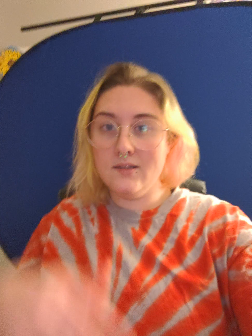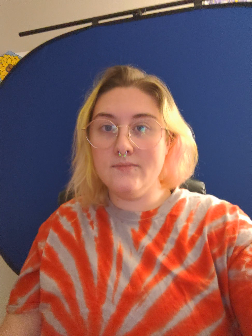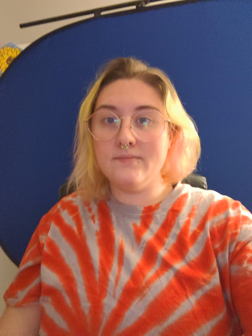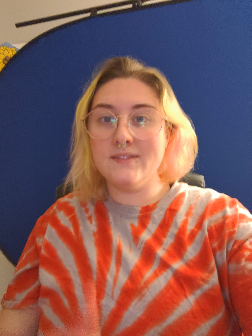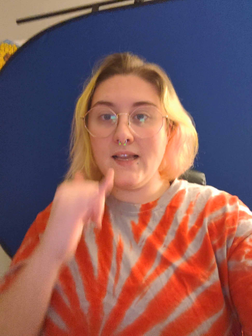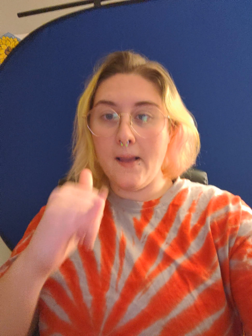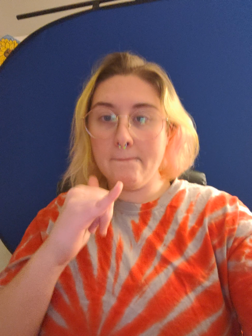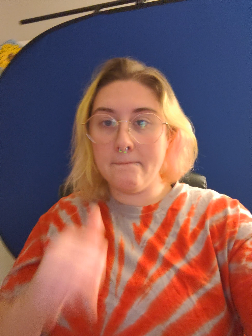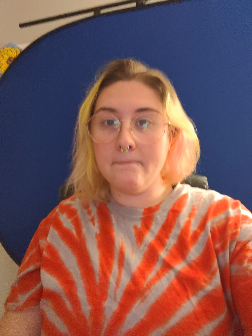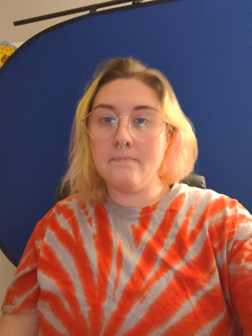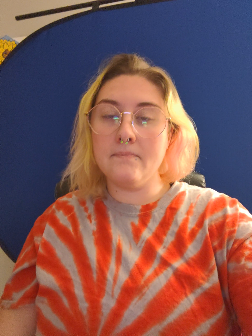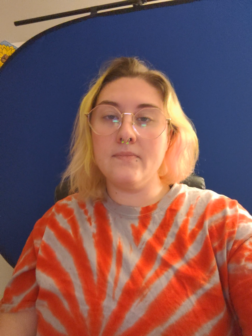same